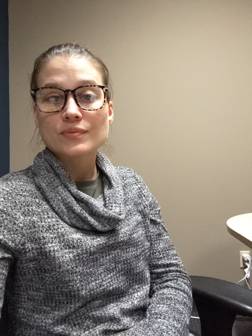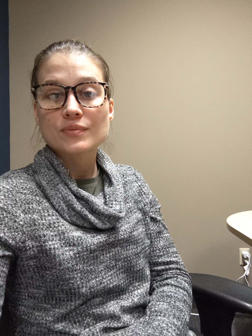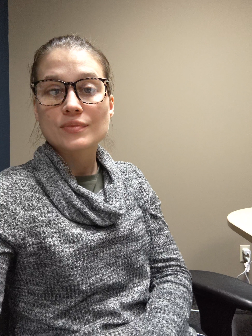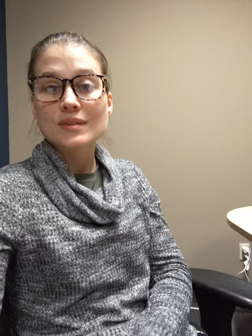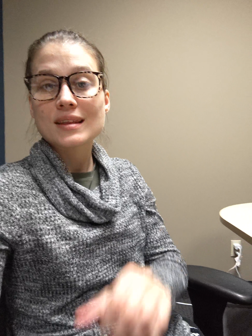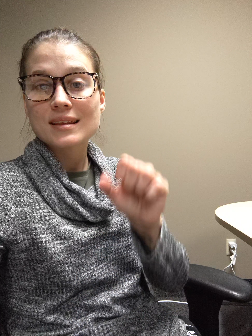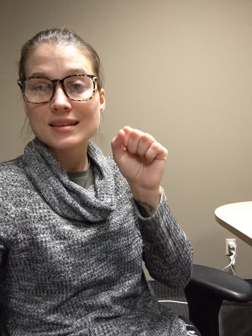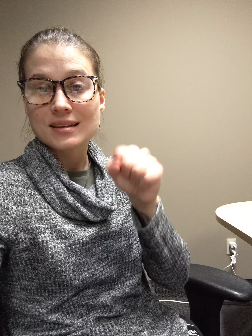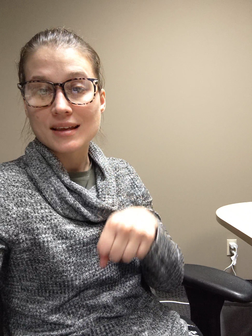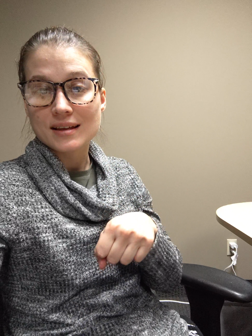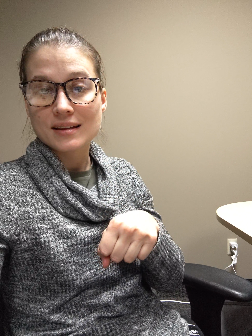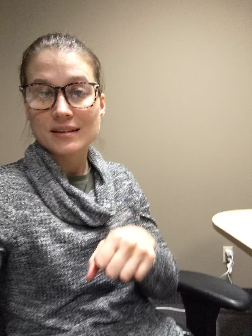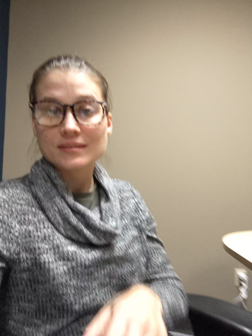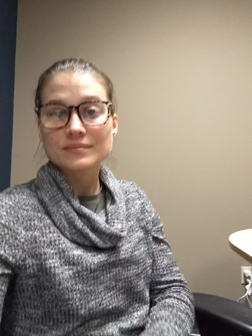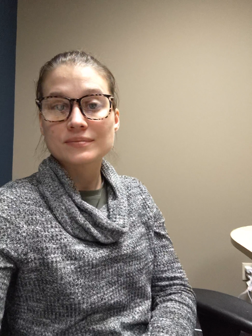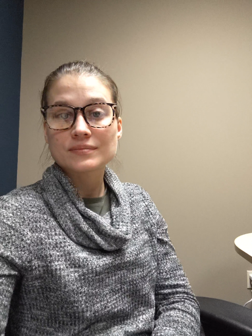can